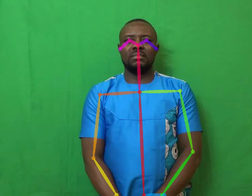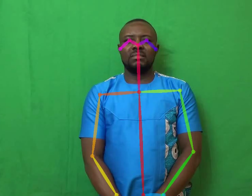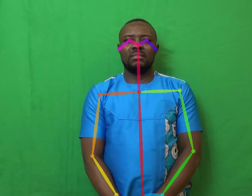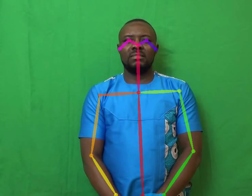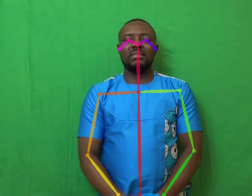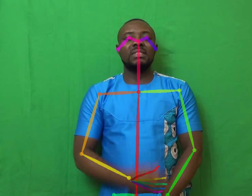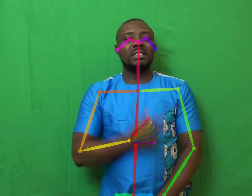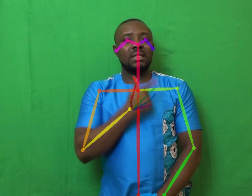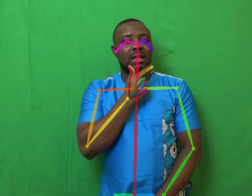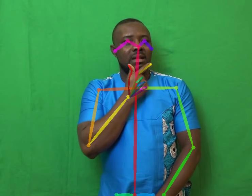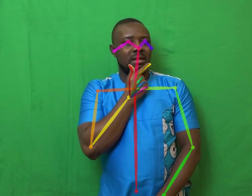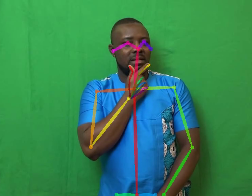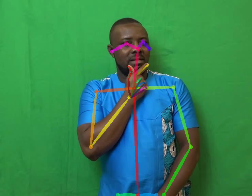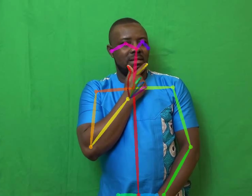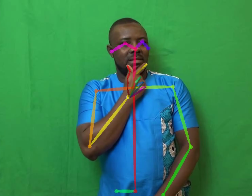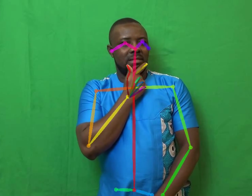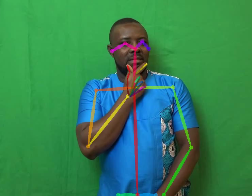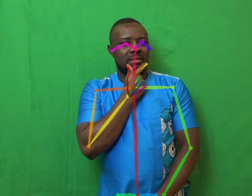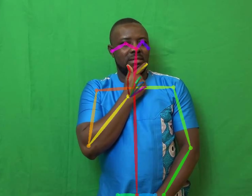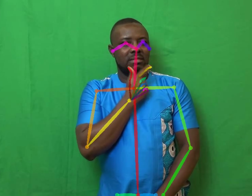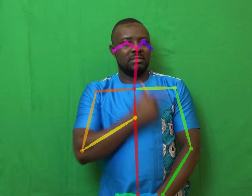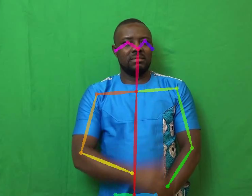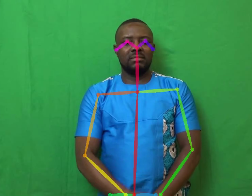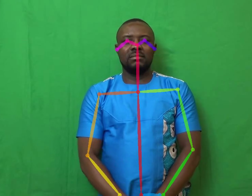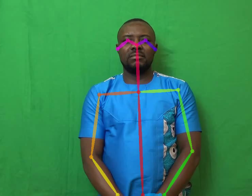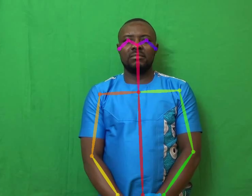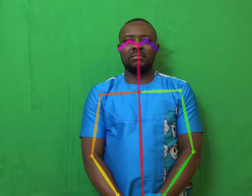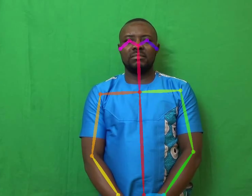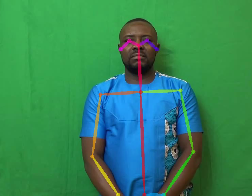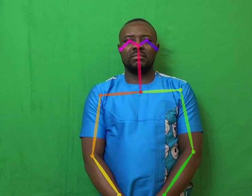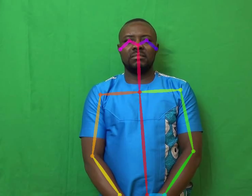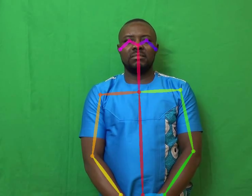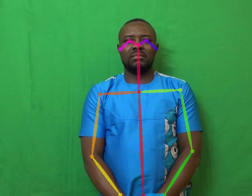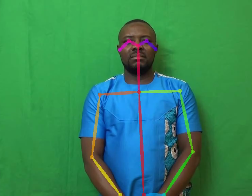Nana Akufo-Addo